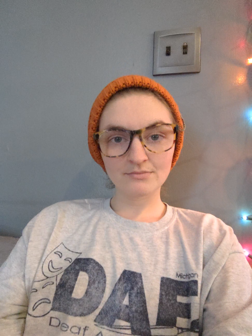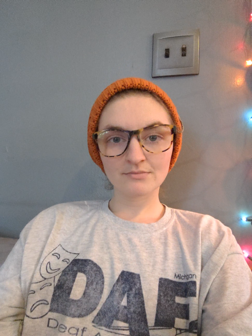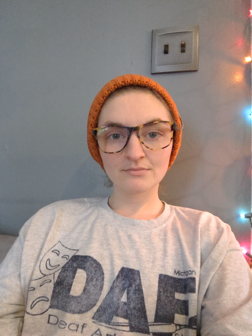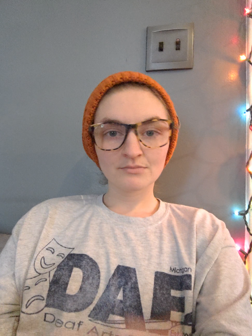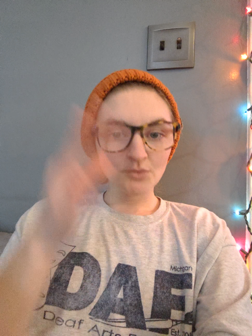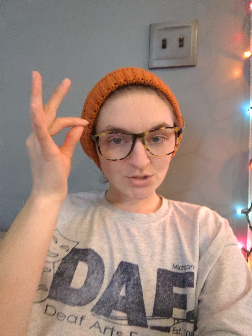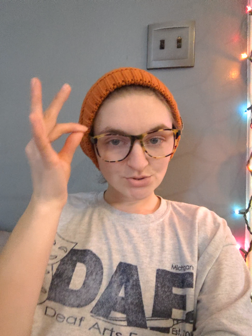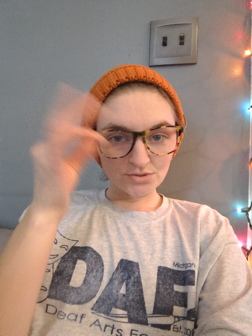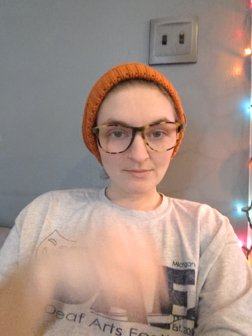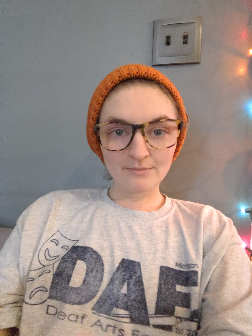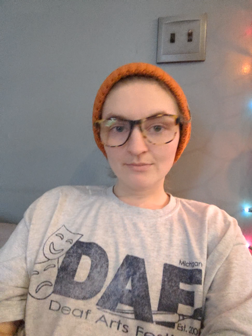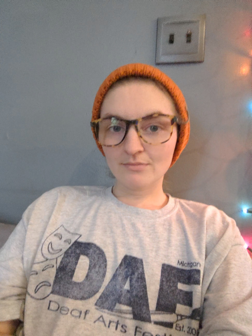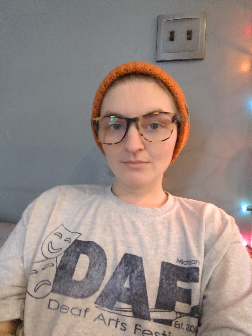hair